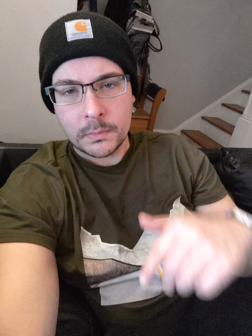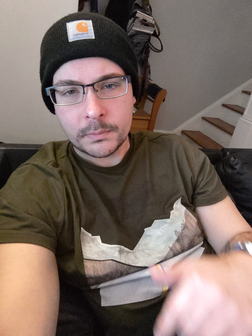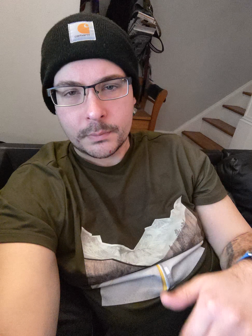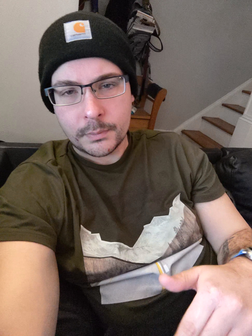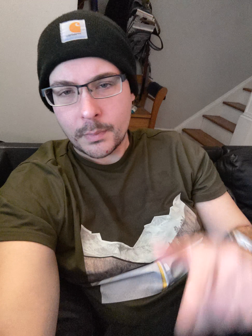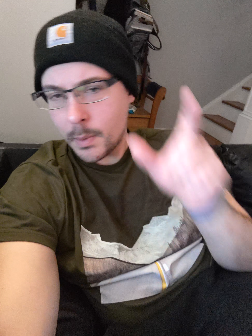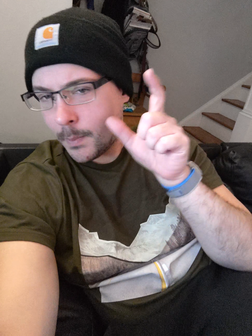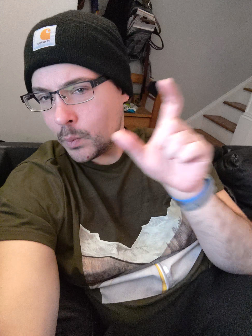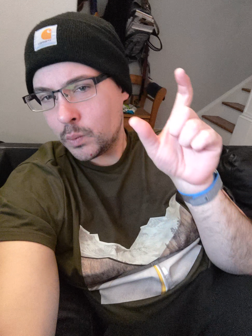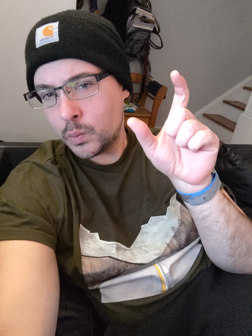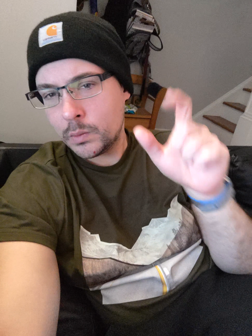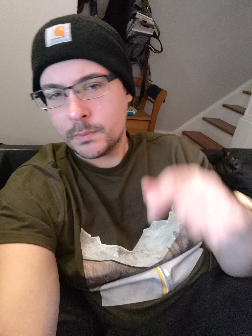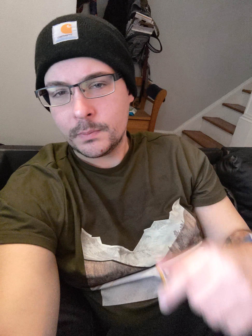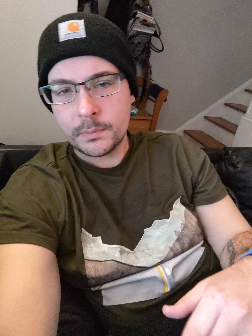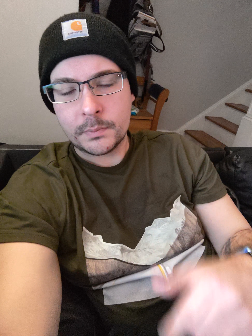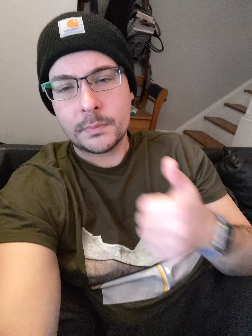moon